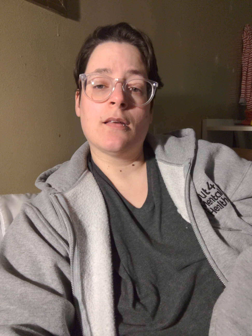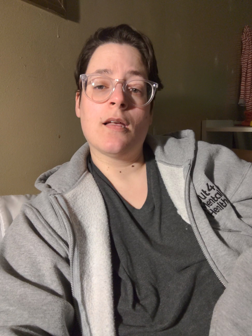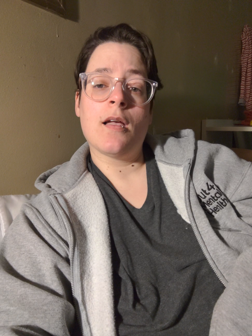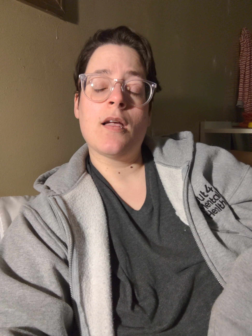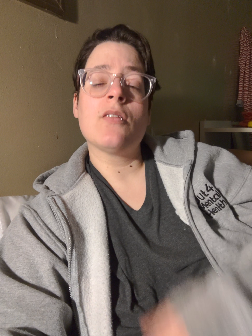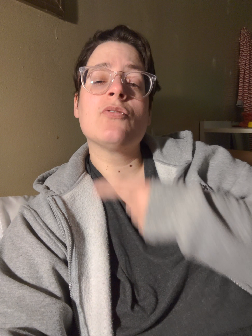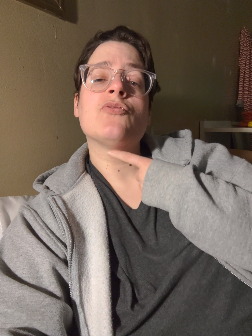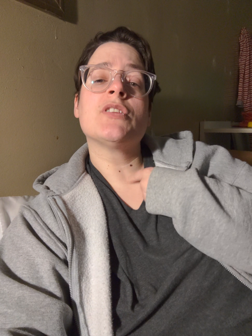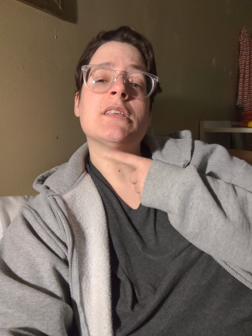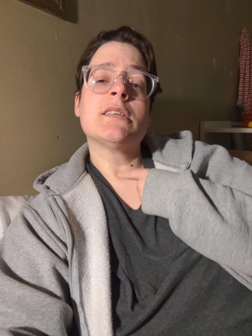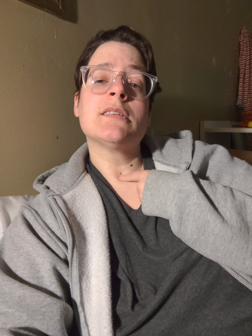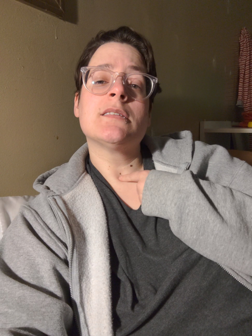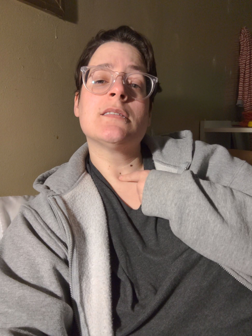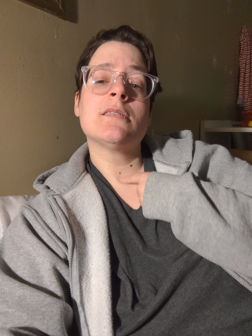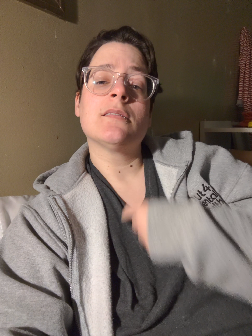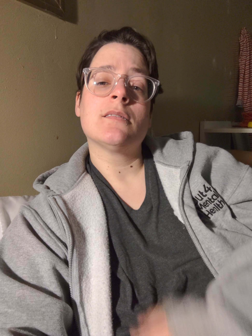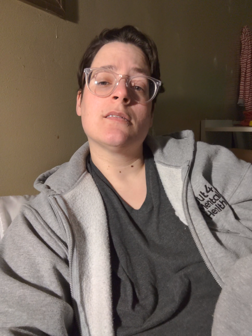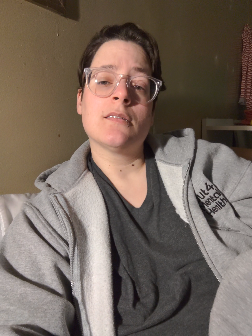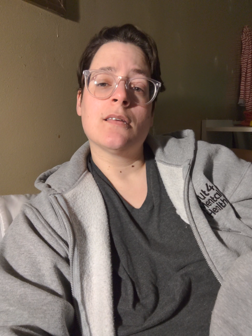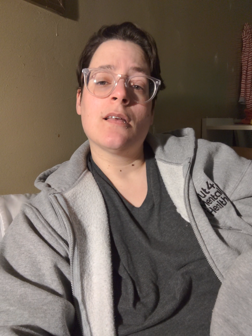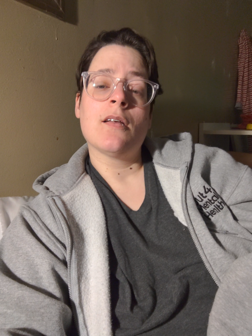thirsty